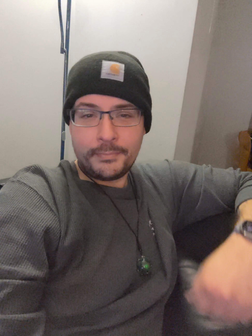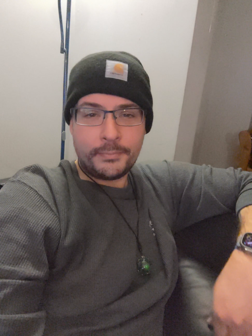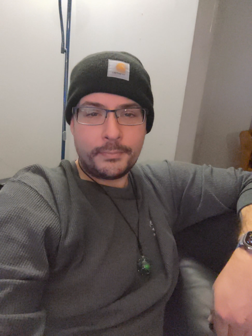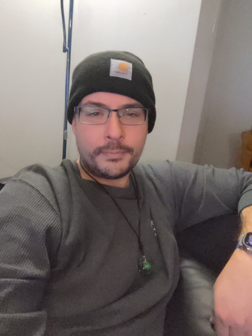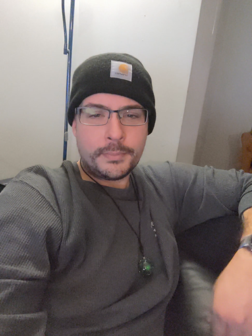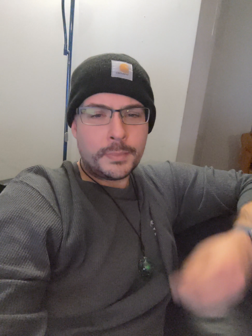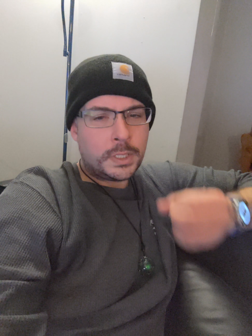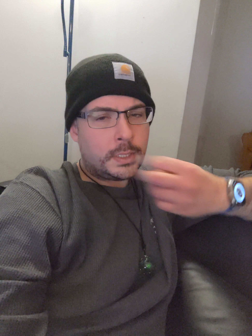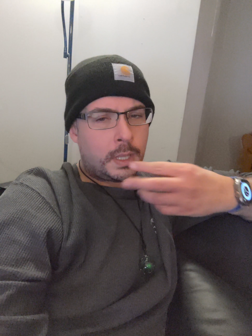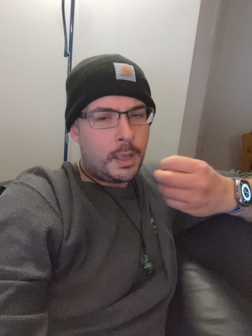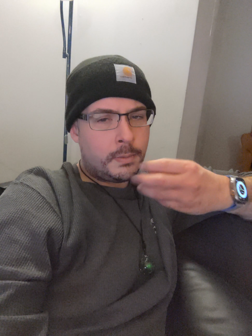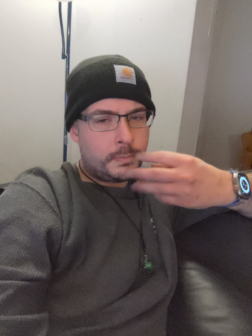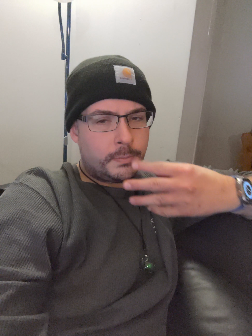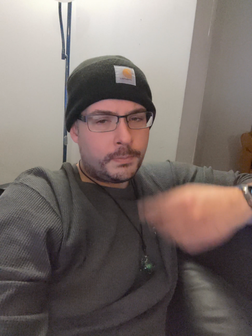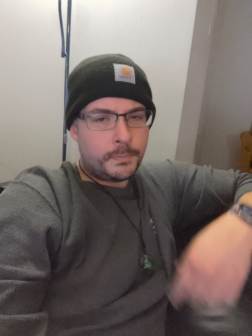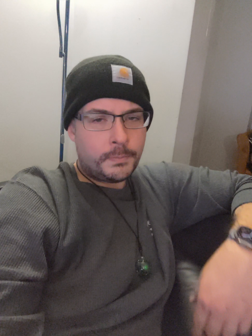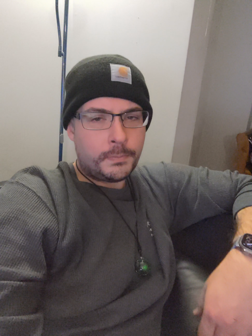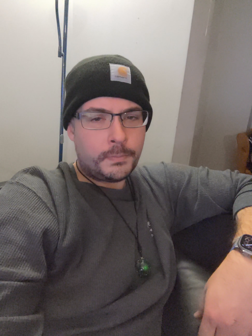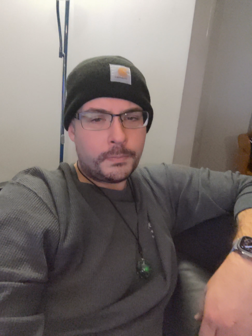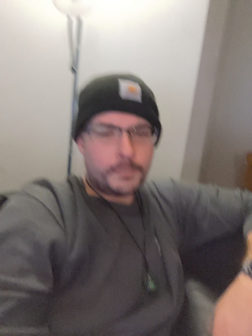snack